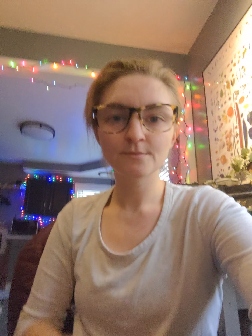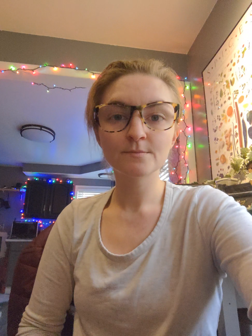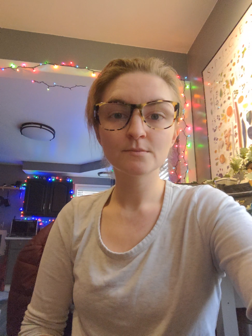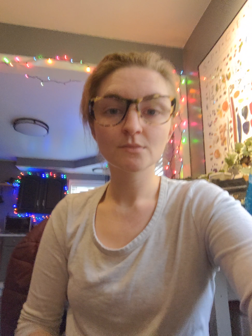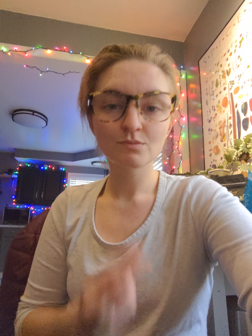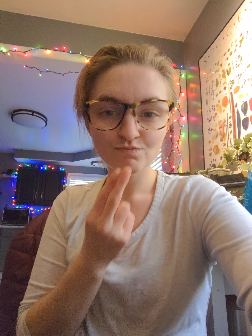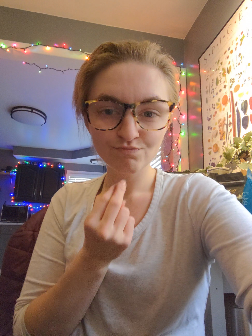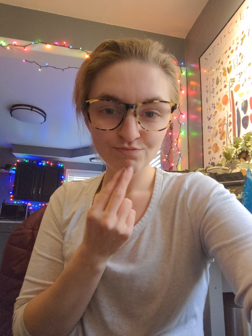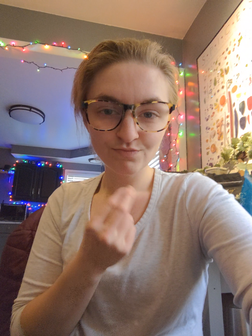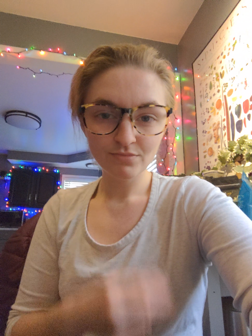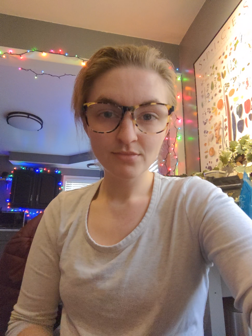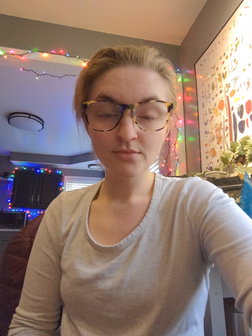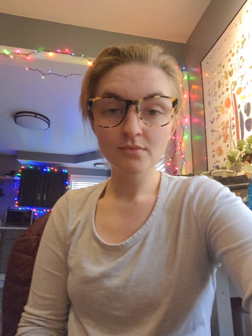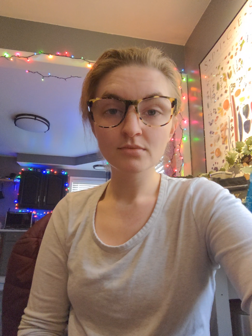cute